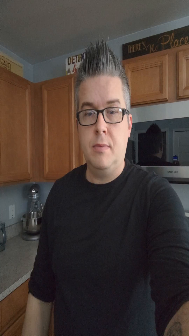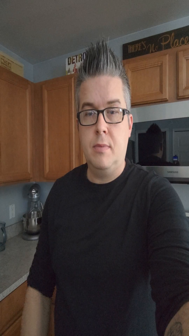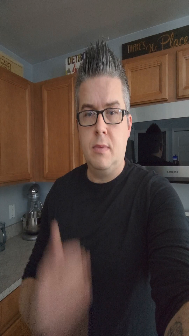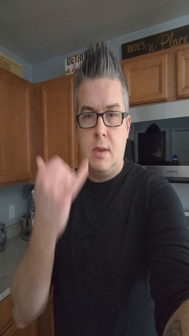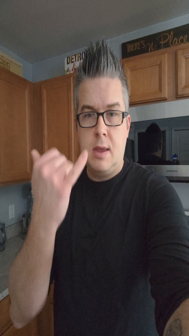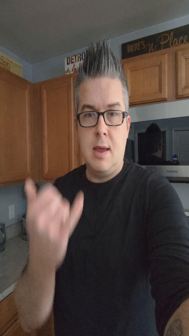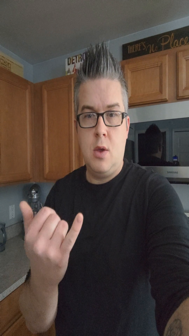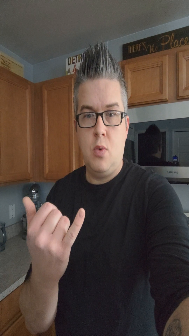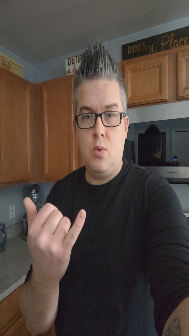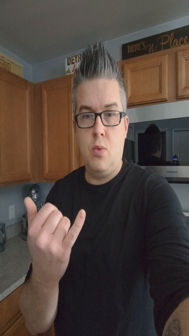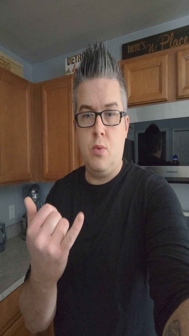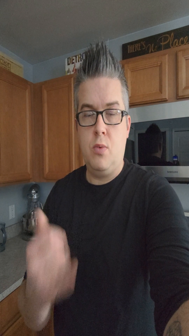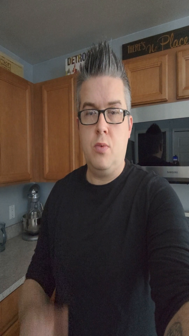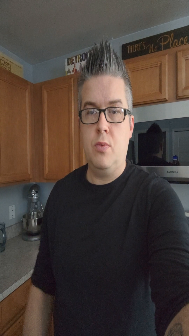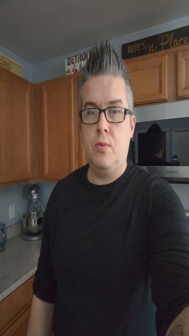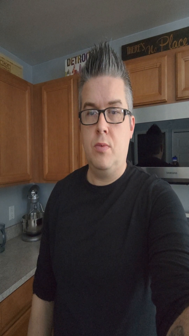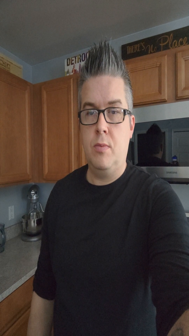now